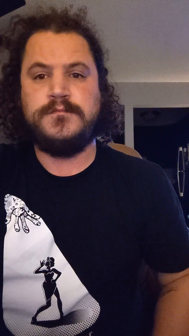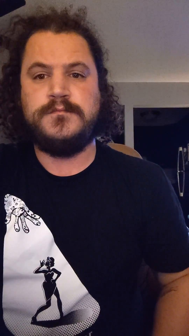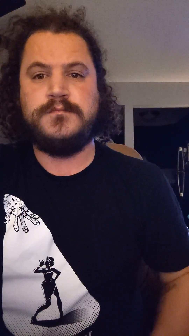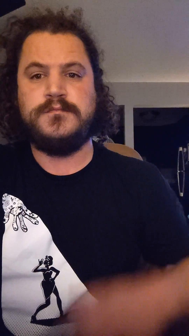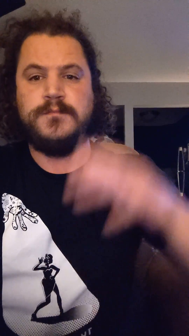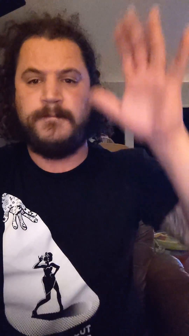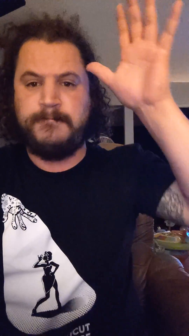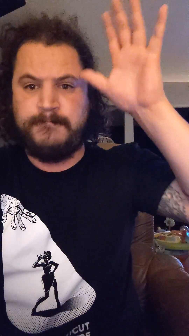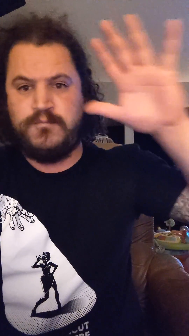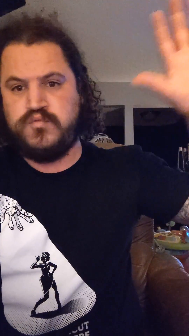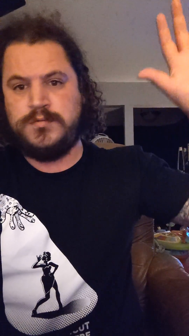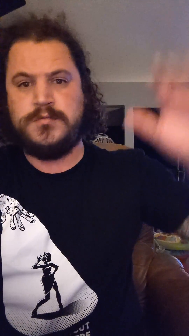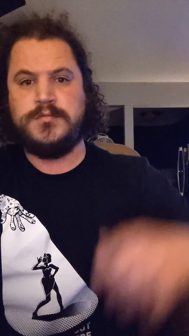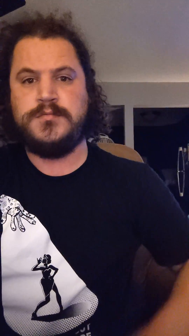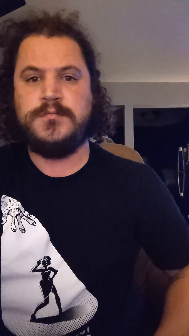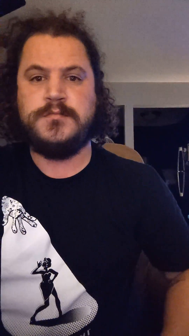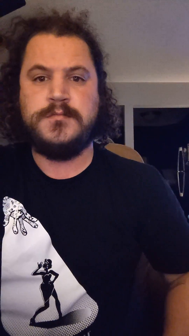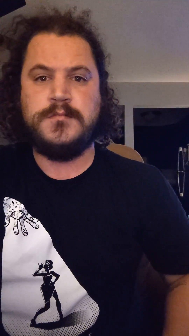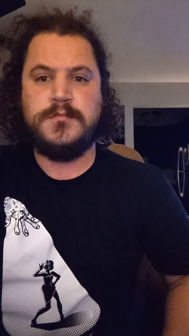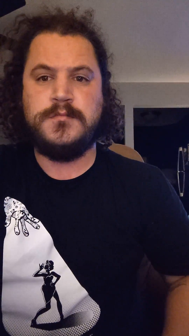moose